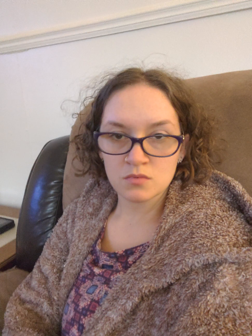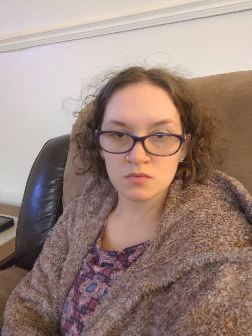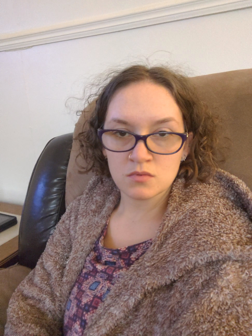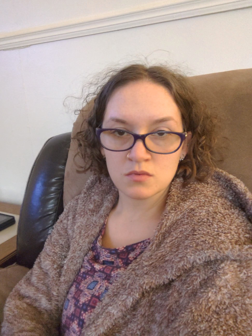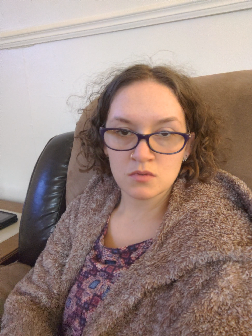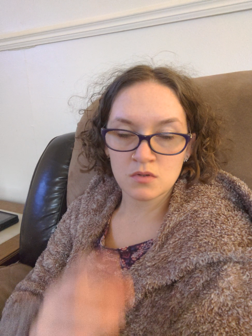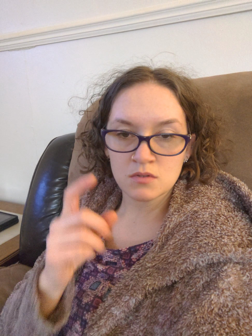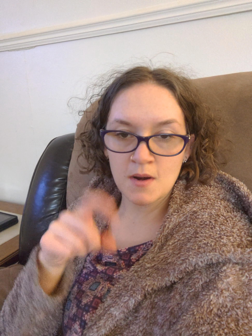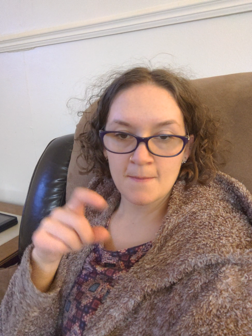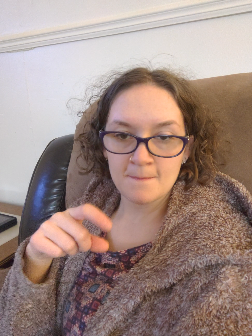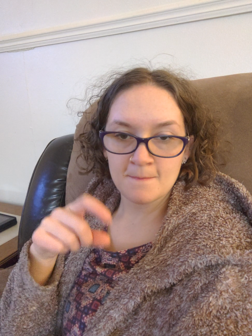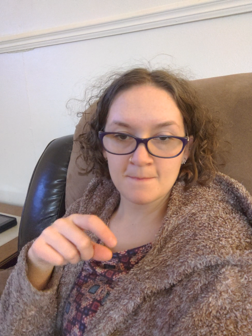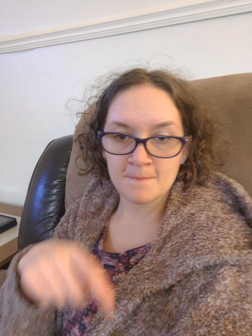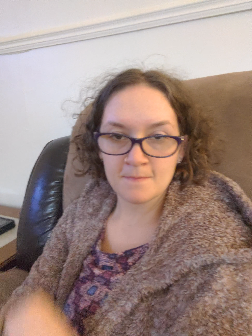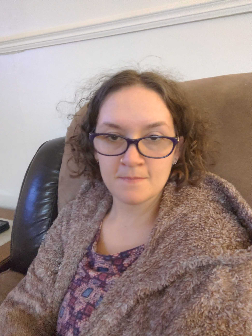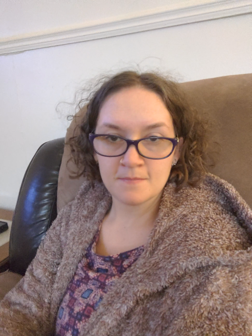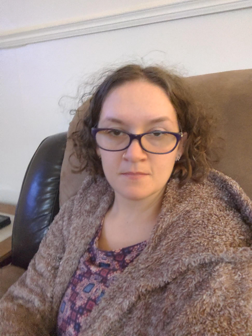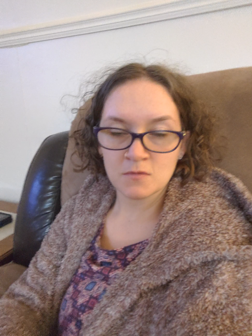time